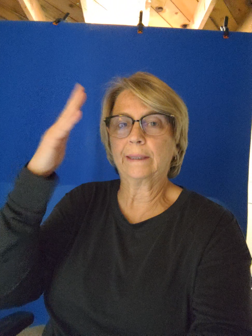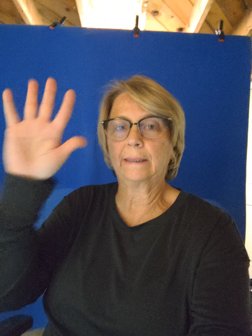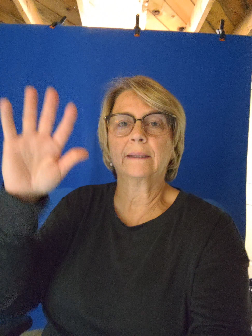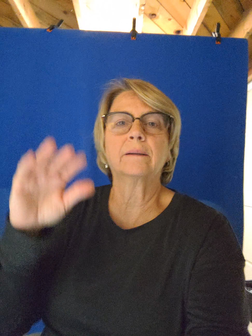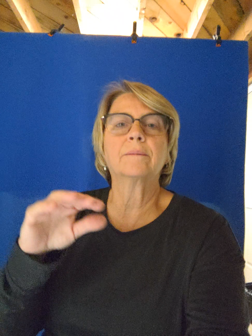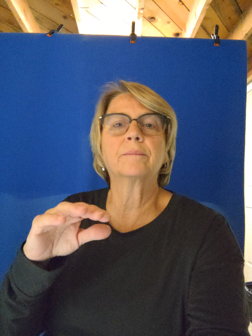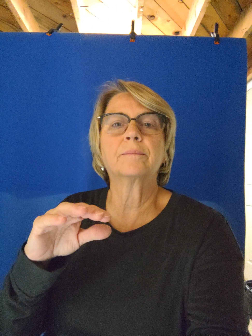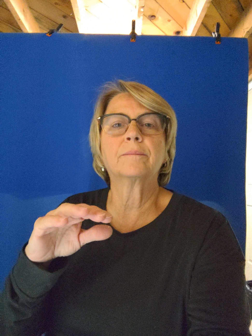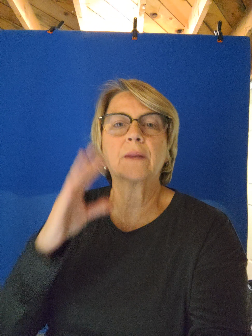tree